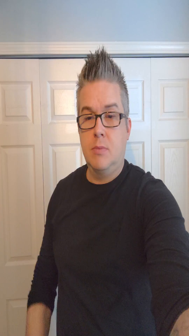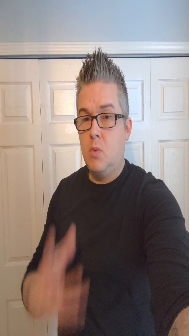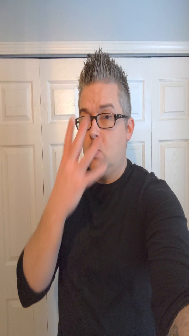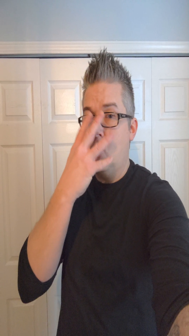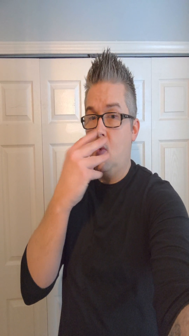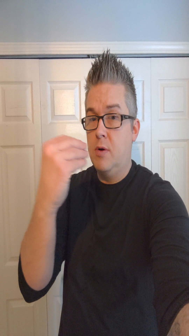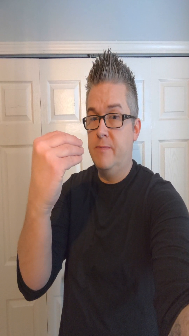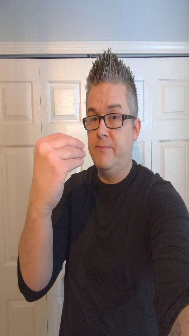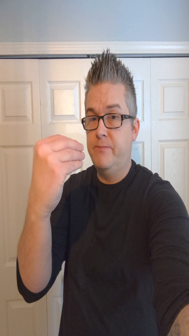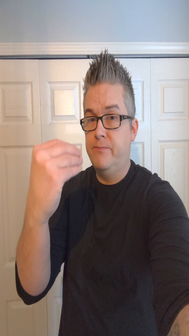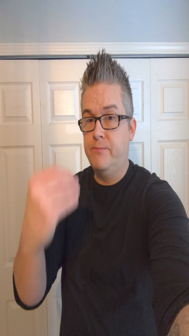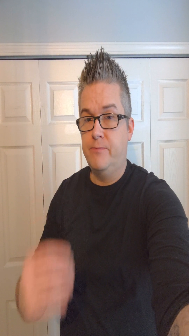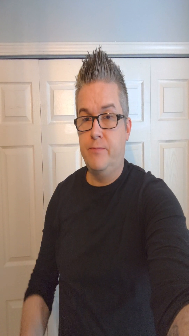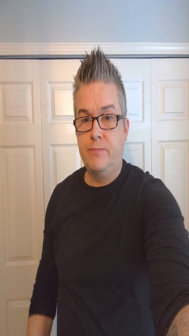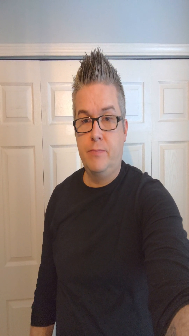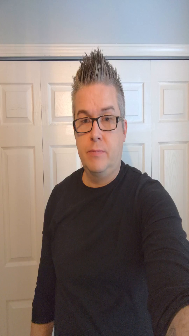wolf